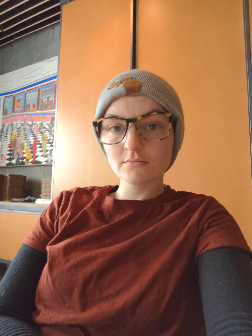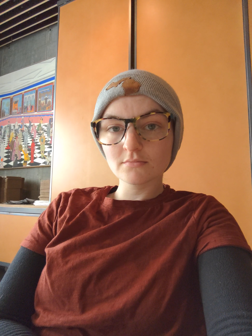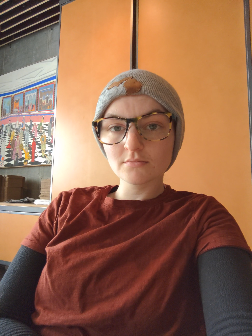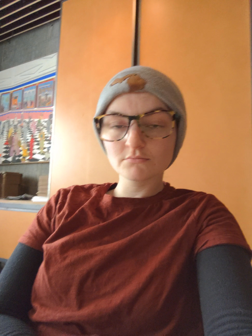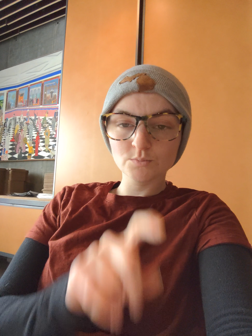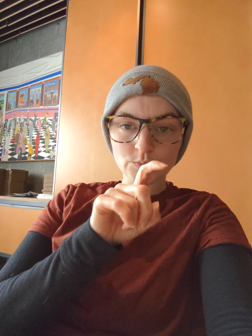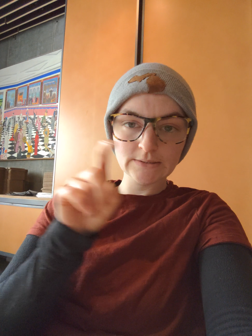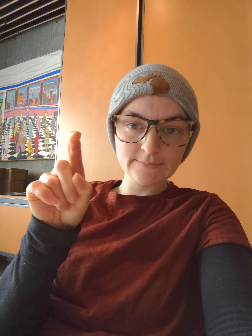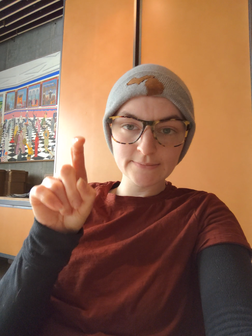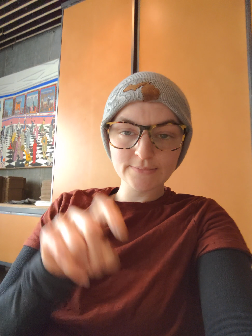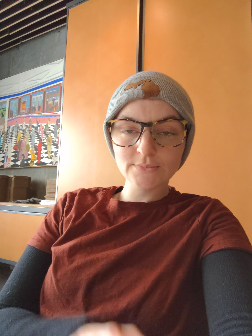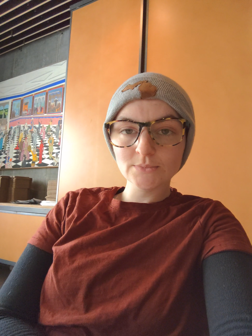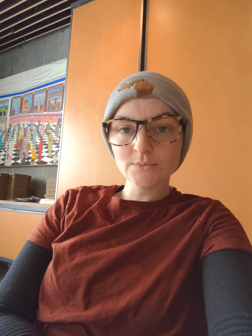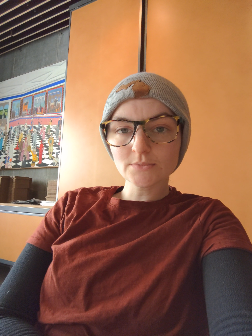closet